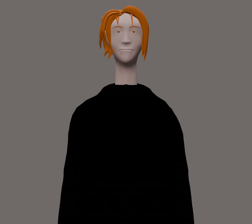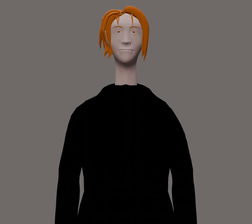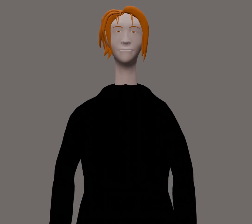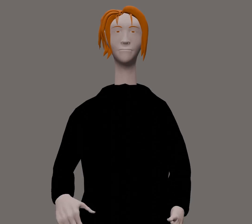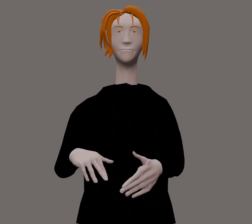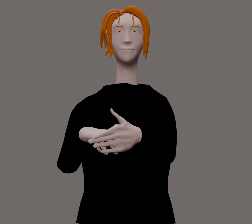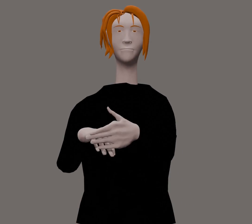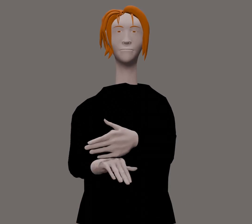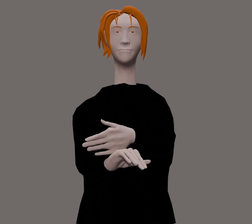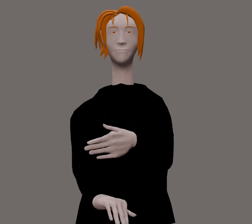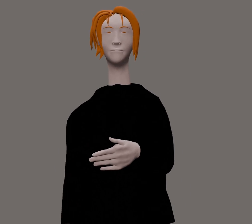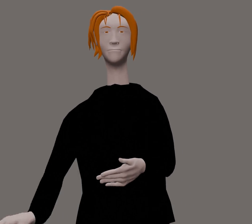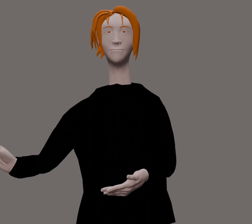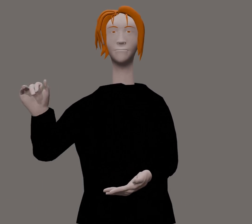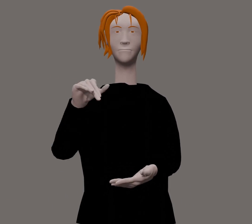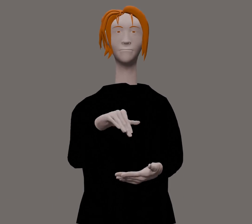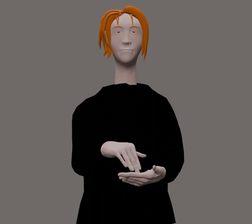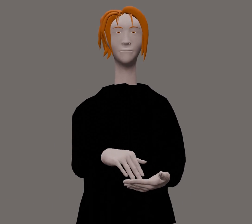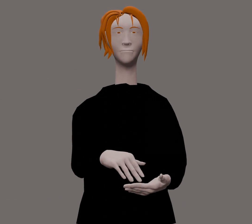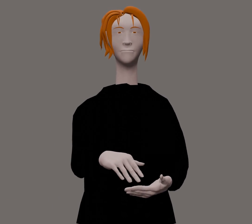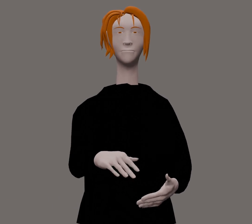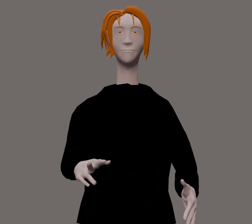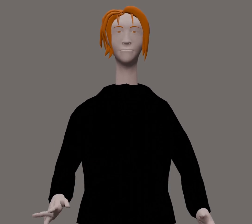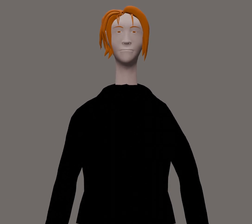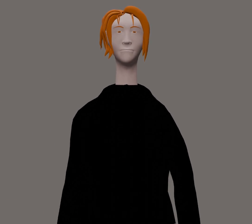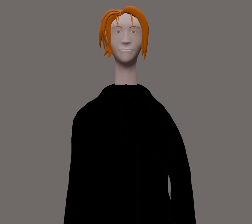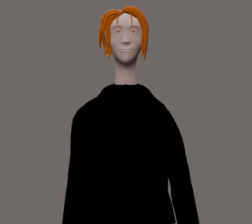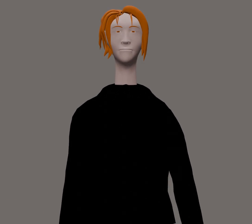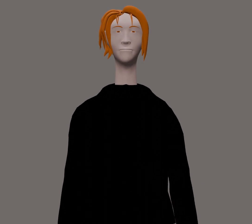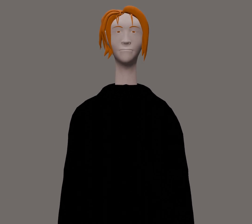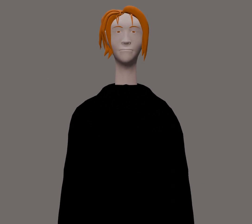Born Again